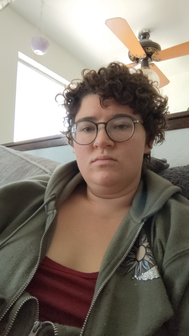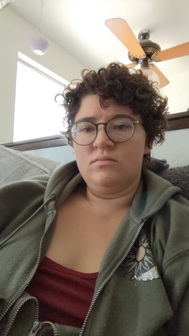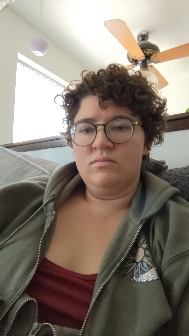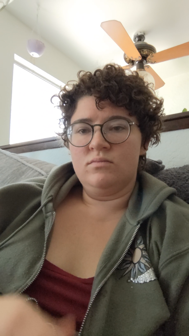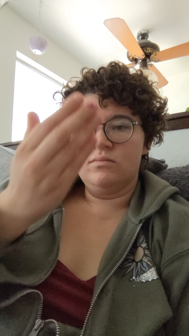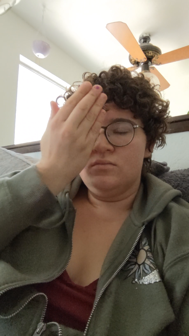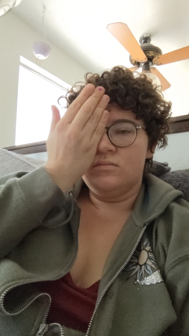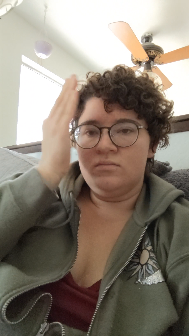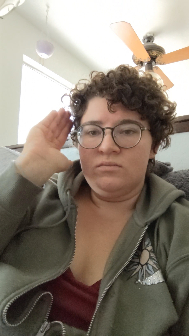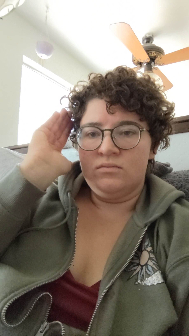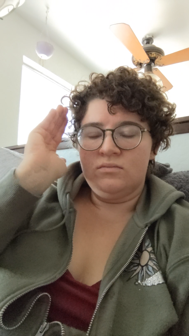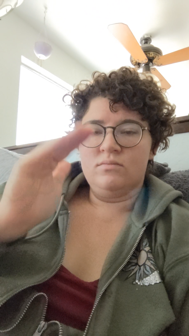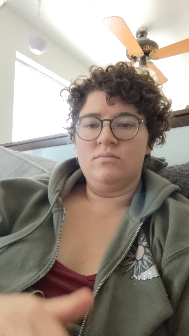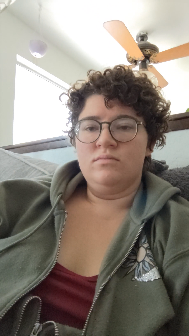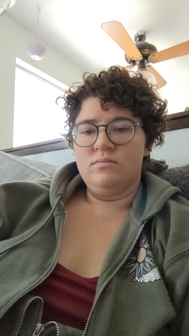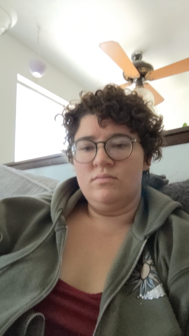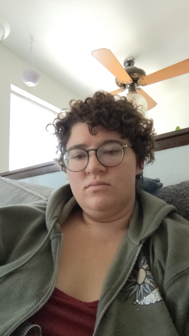peekaboo